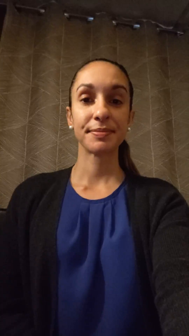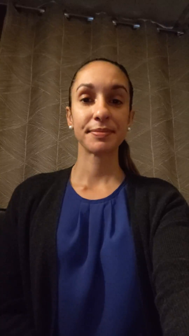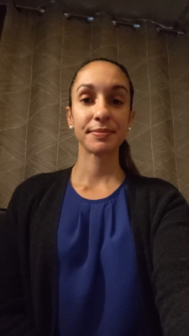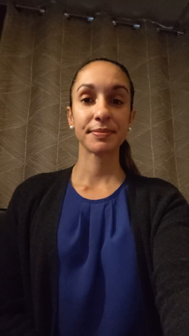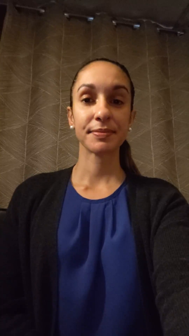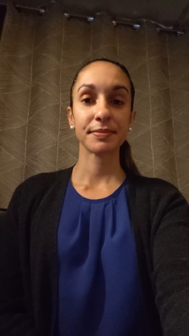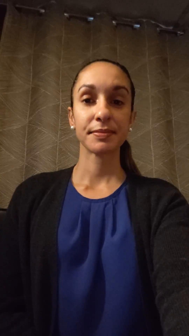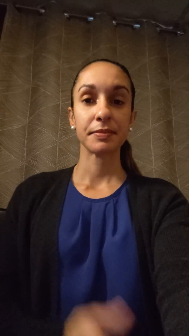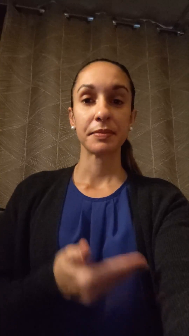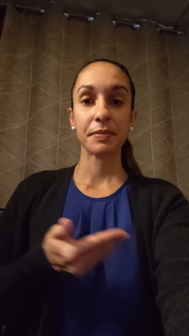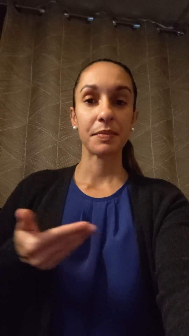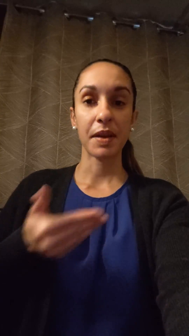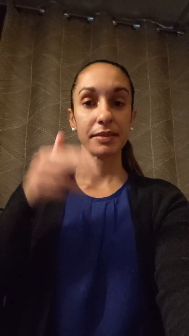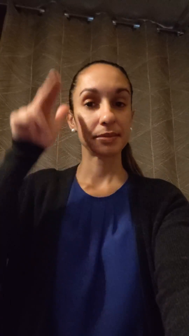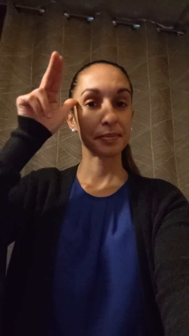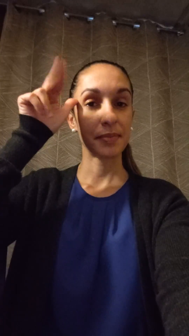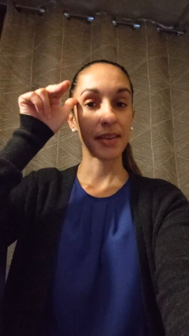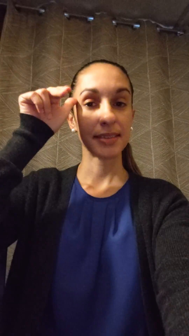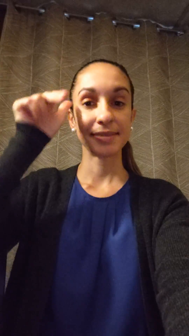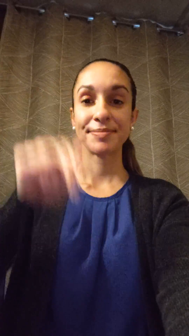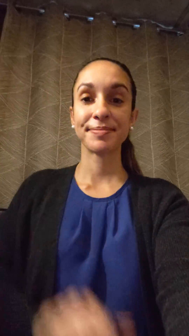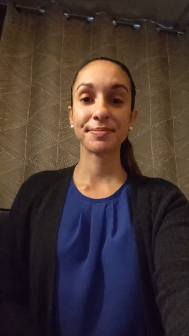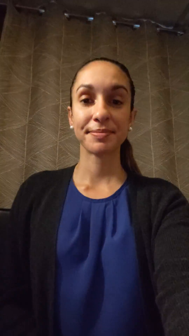pony